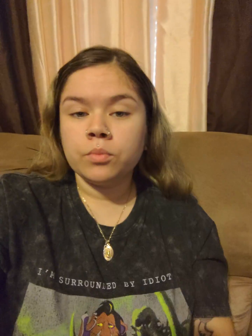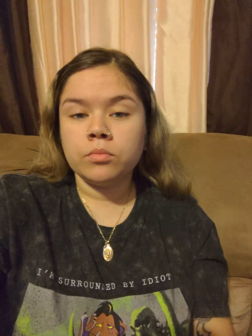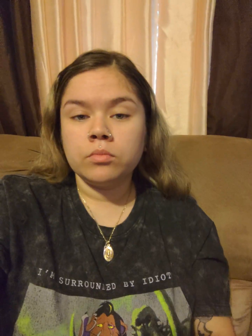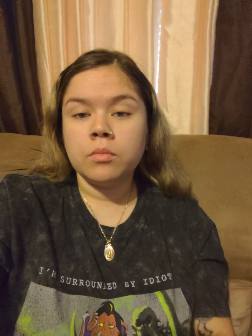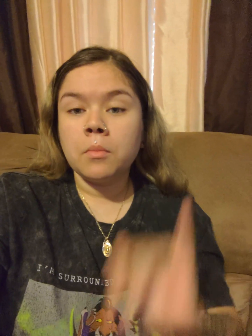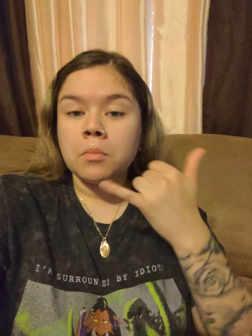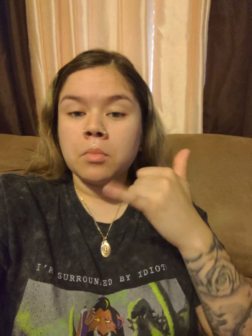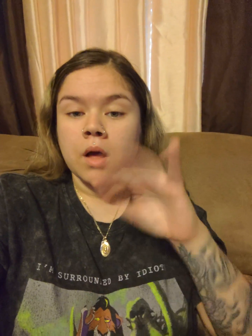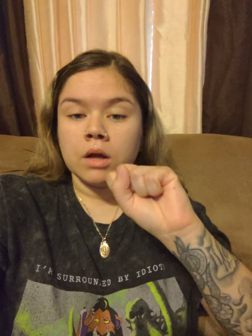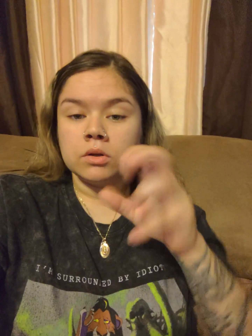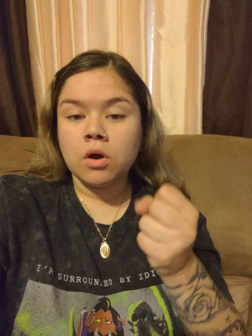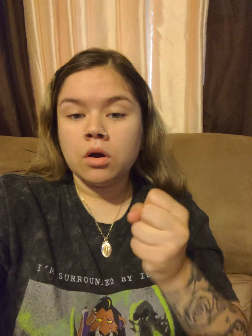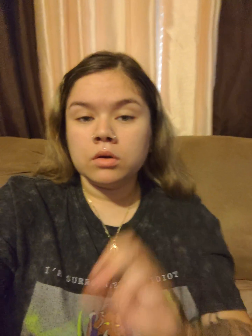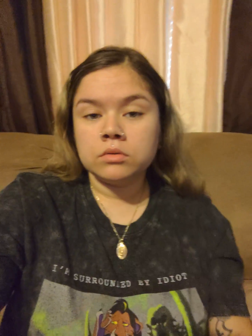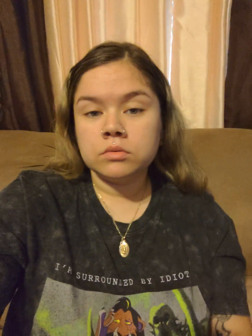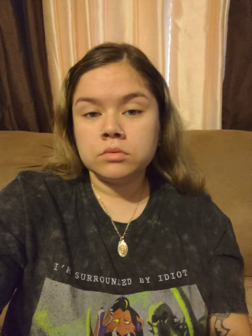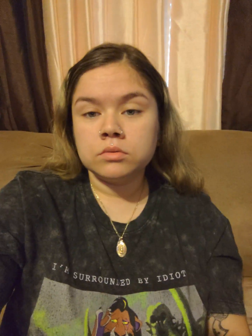play dough